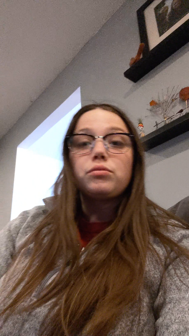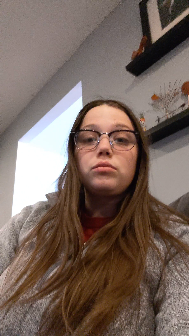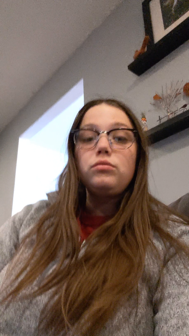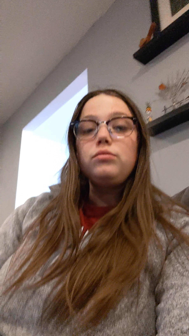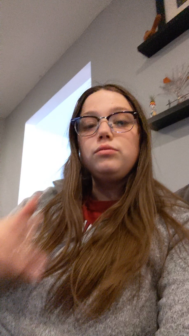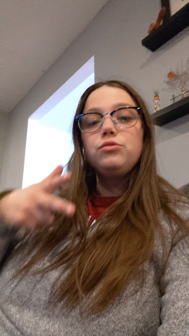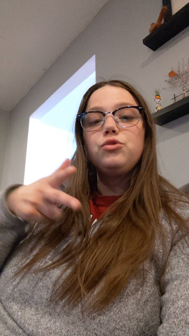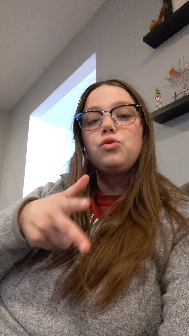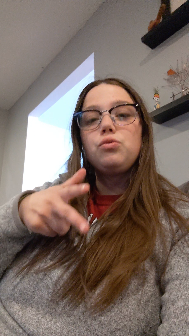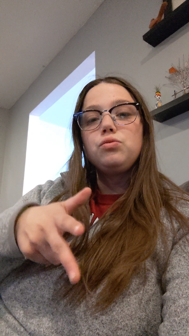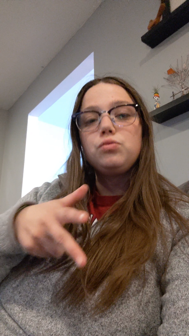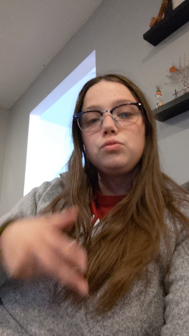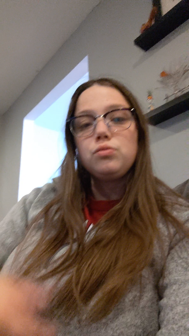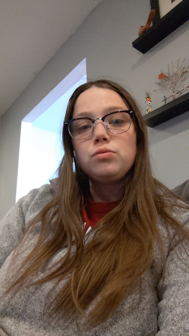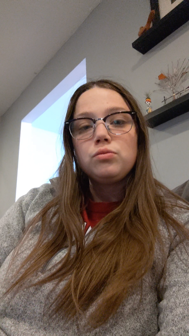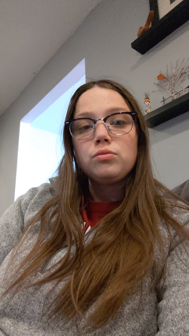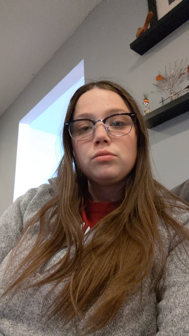garage